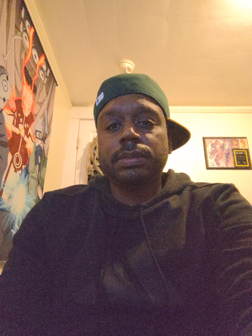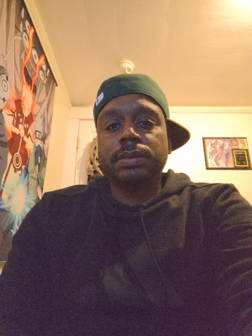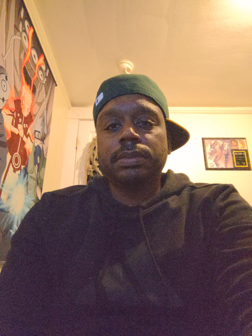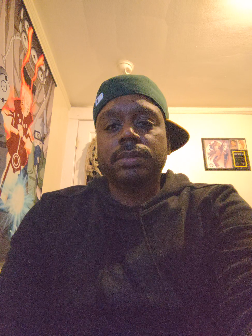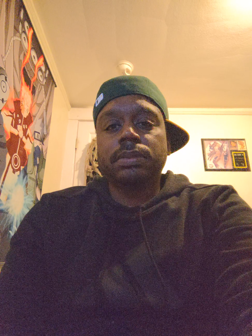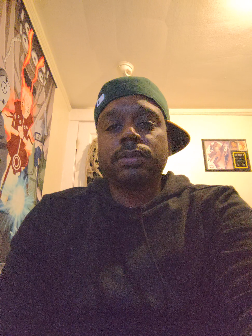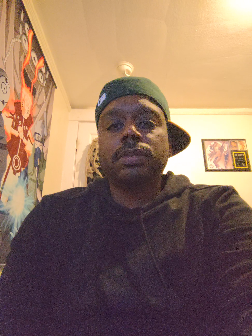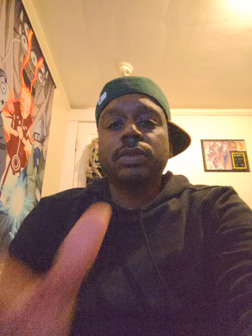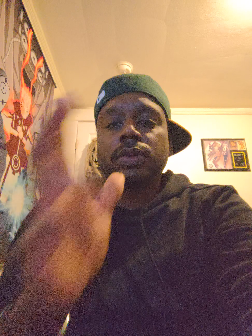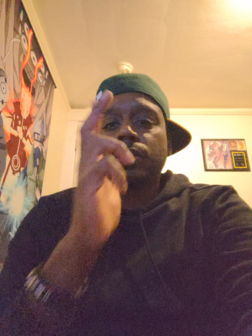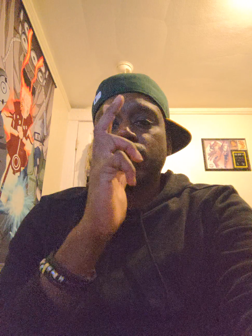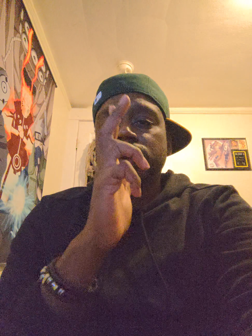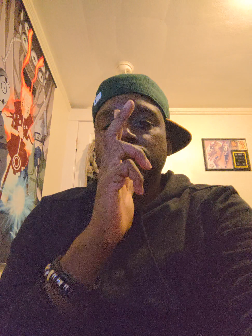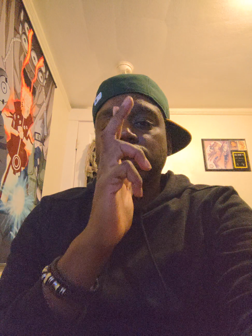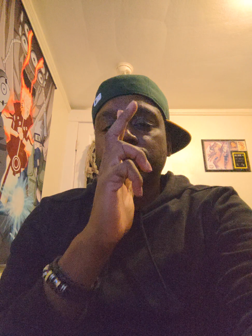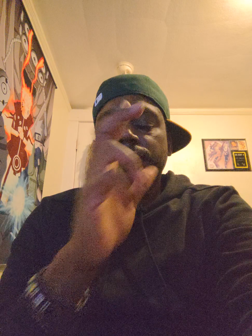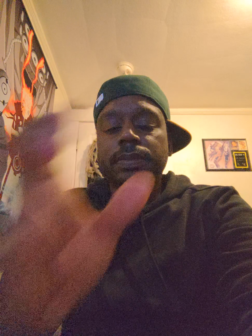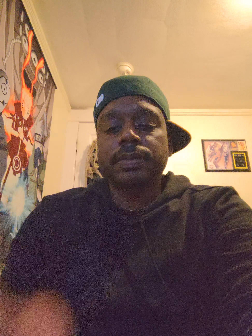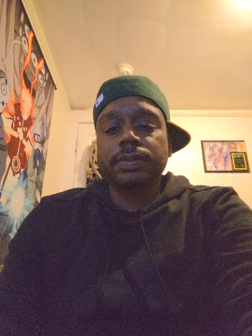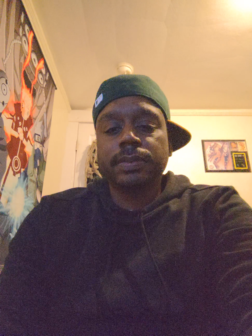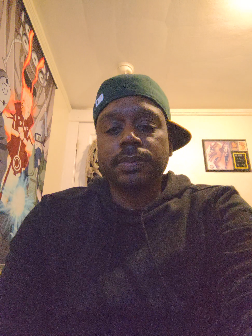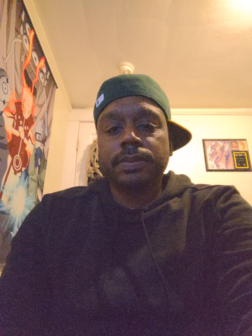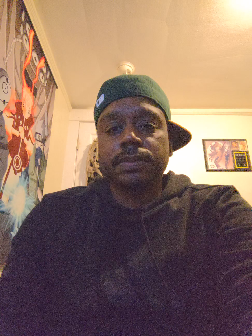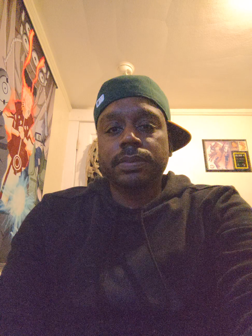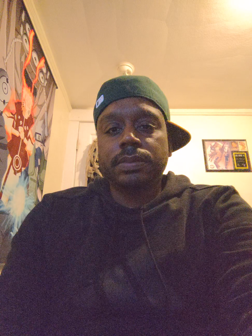hen